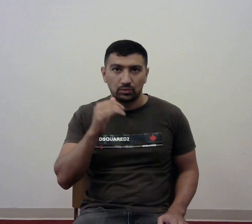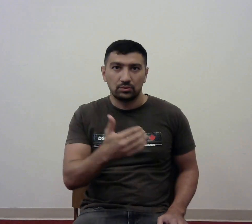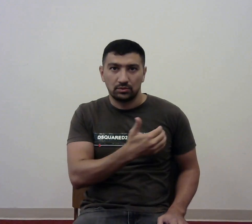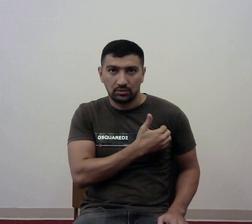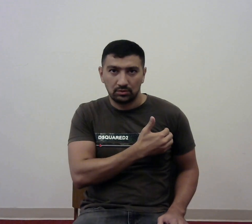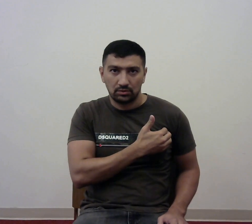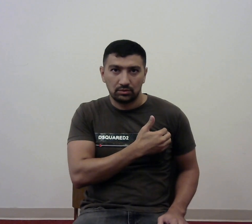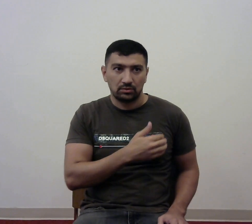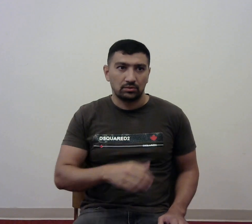istəmək